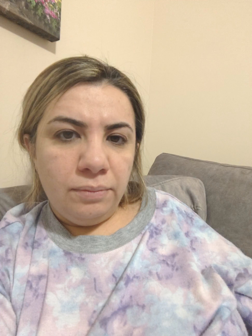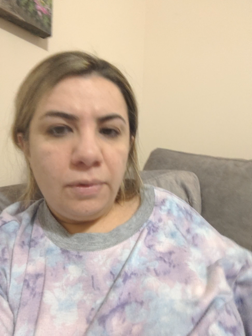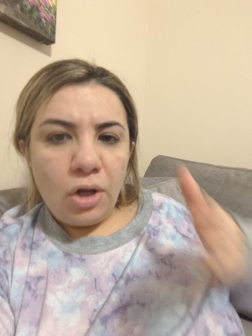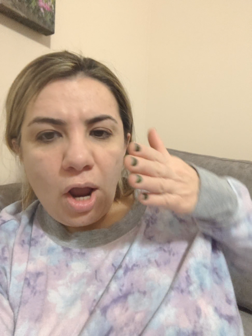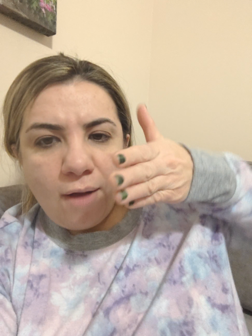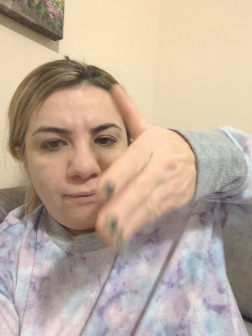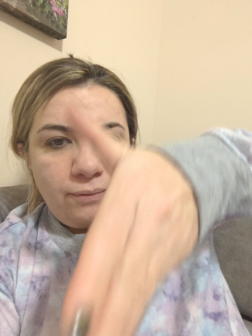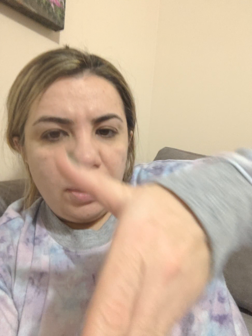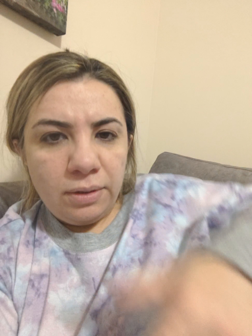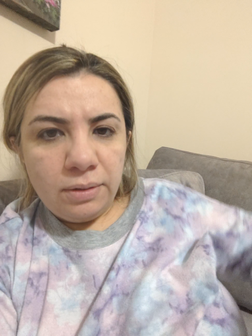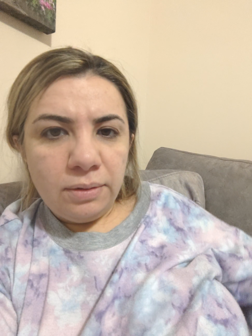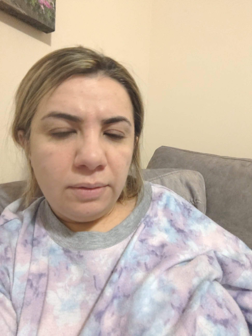after